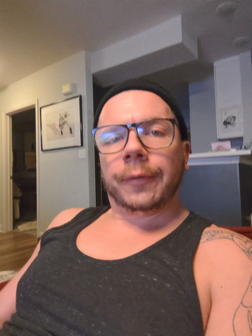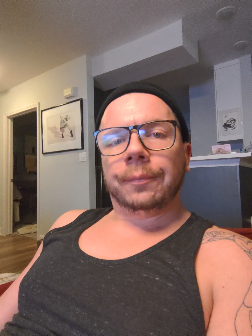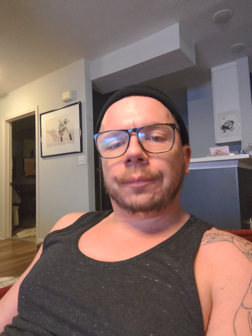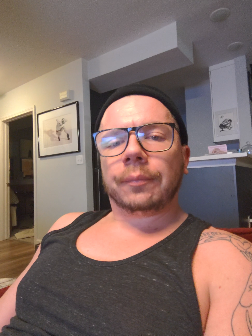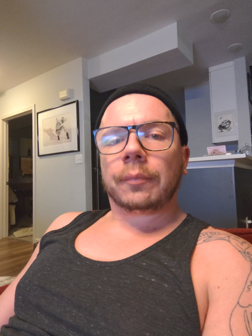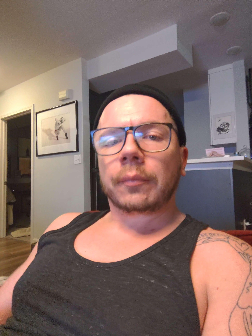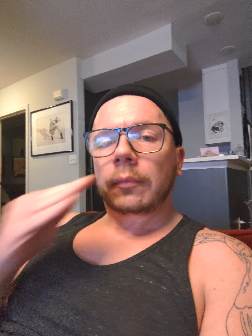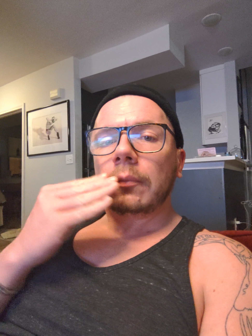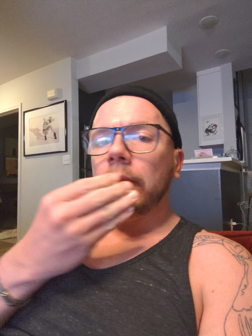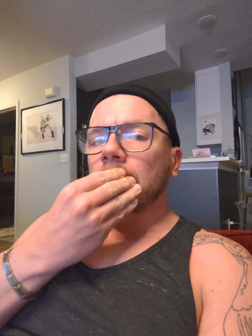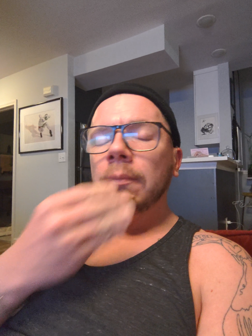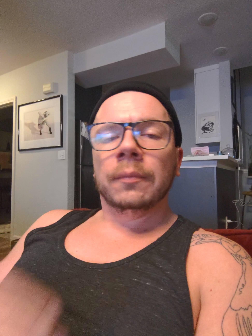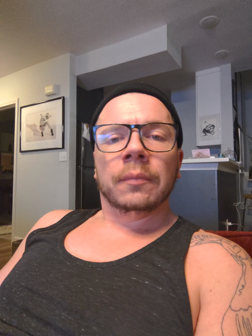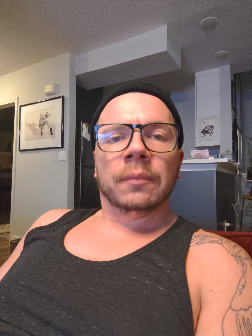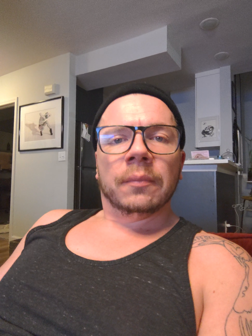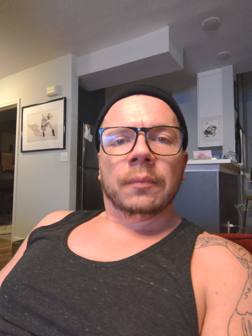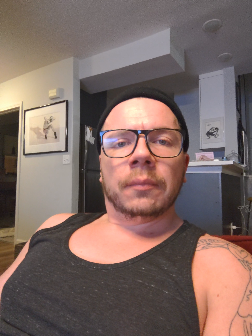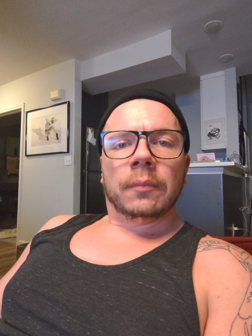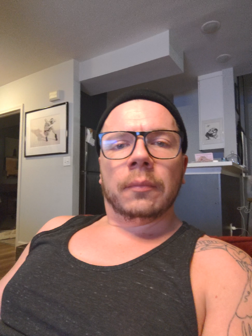napkin